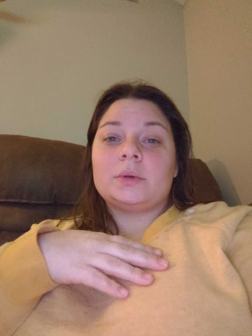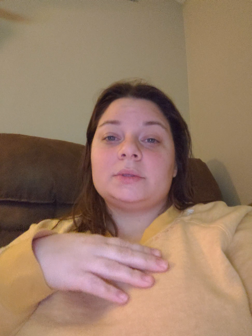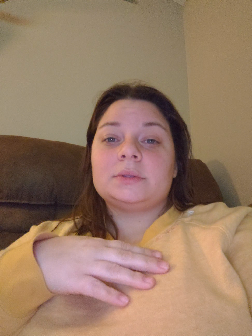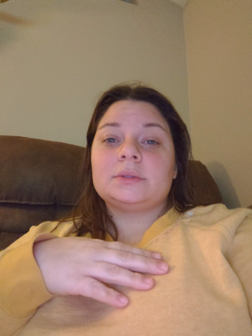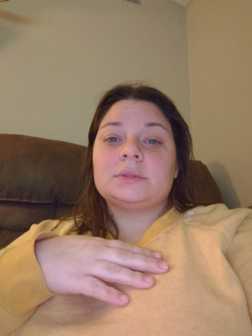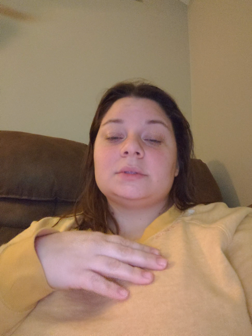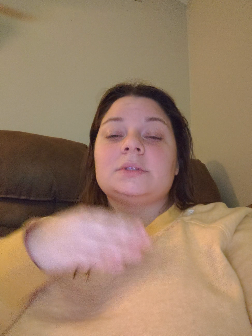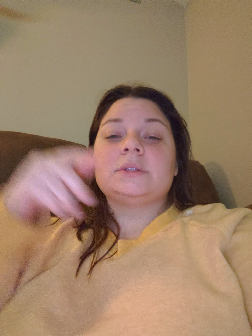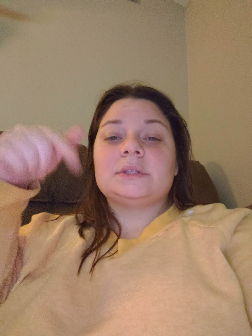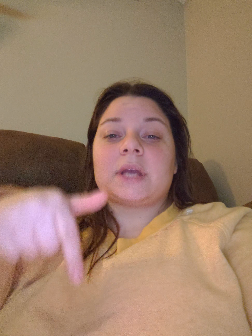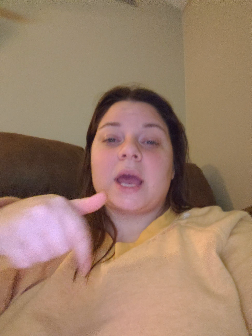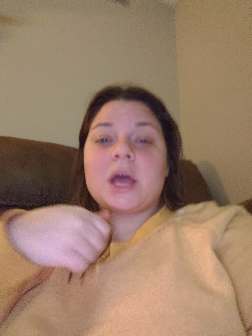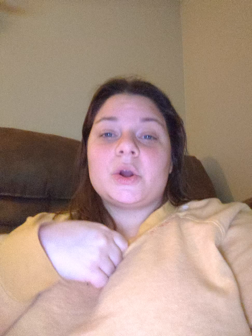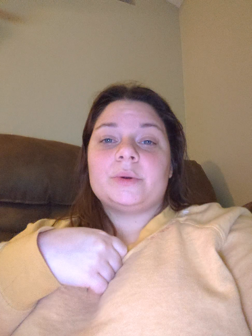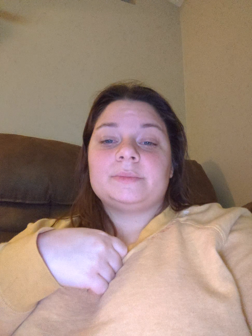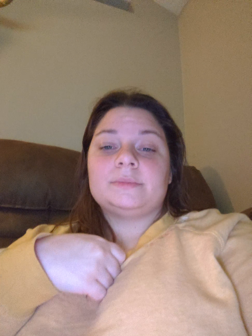down